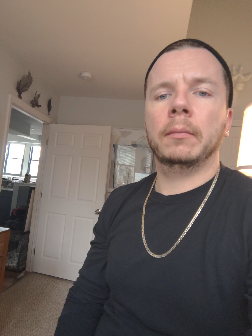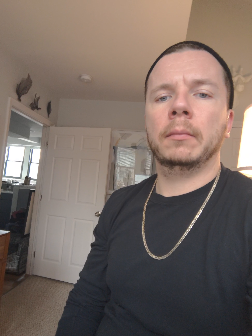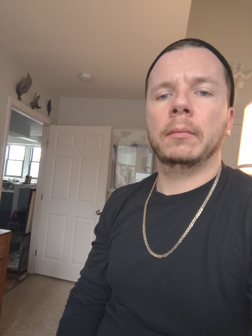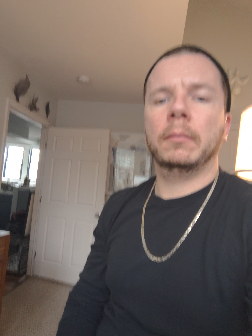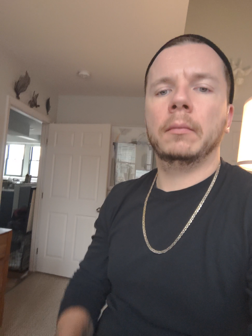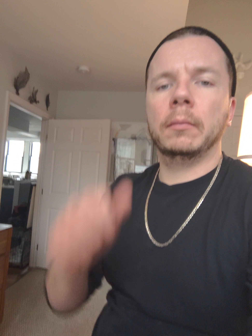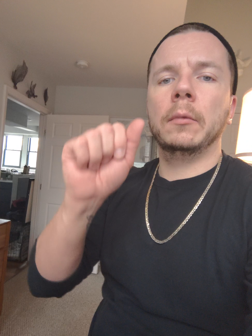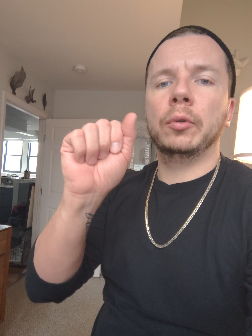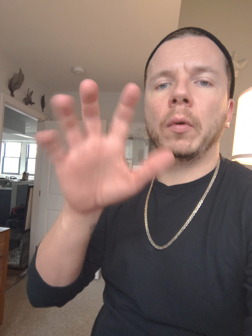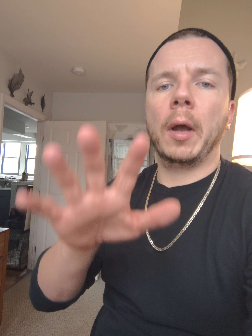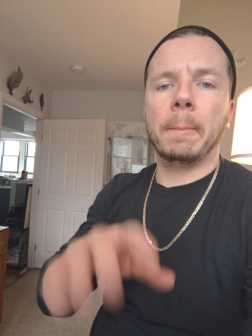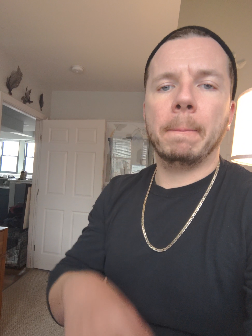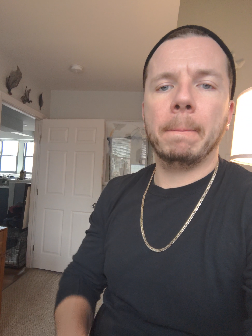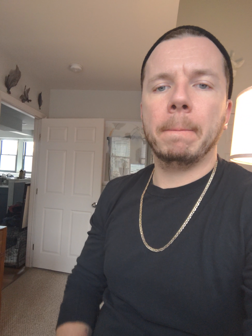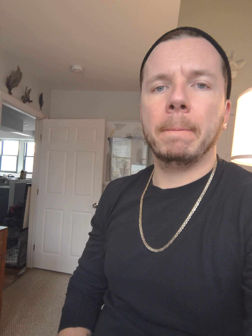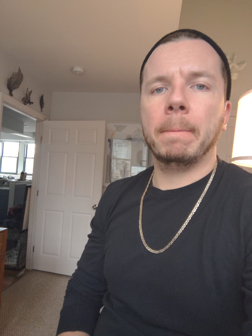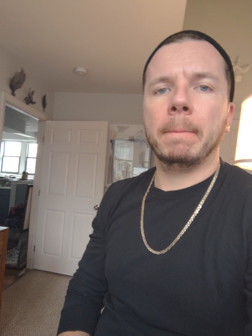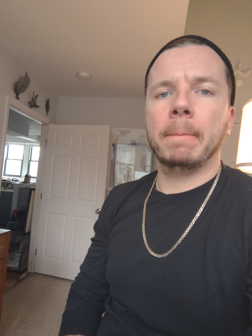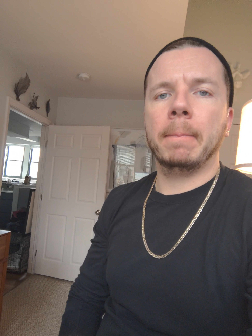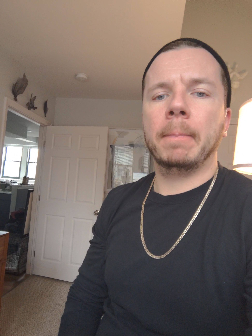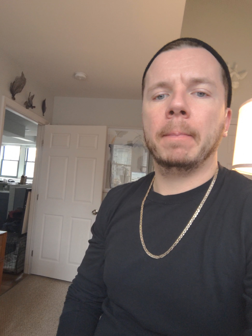drop